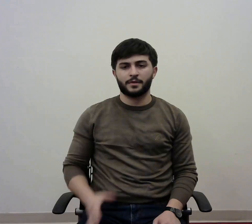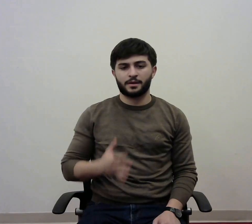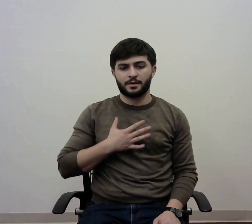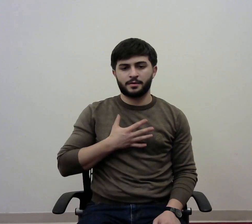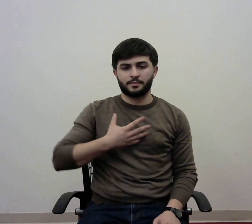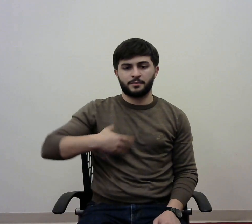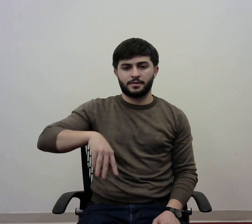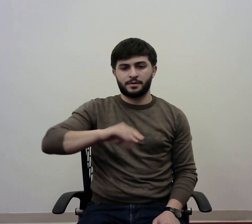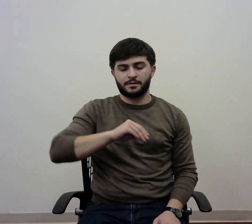biz